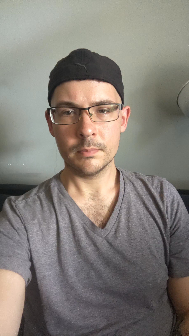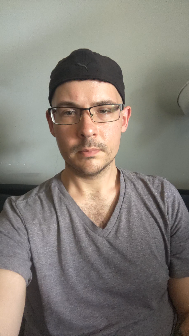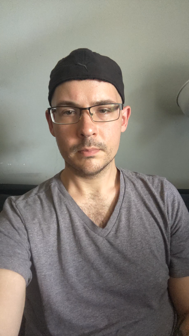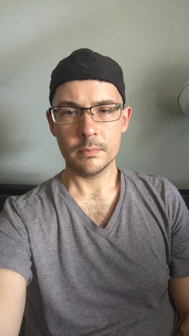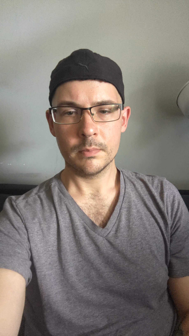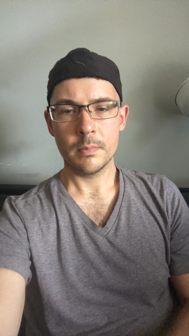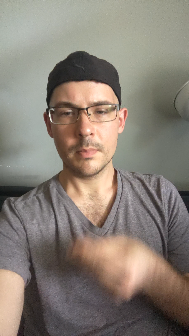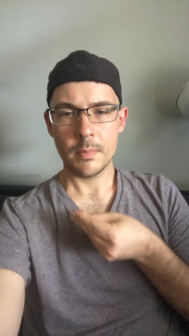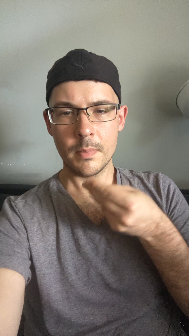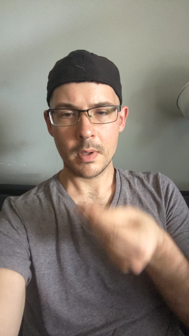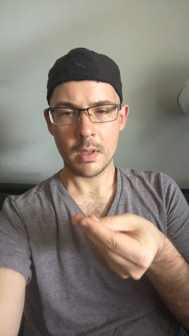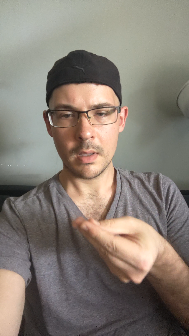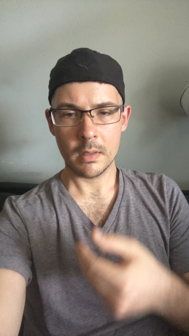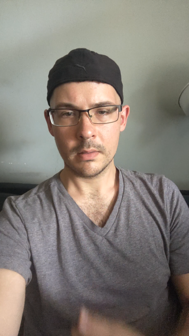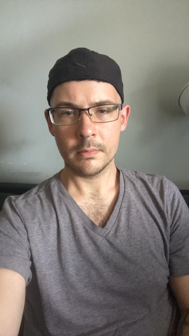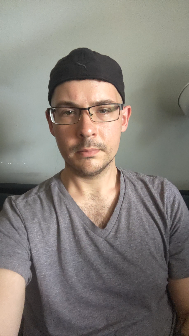buy